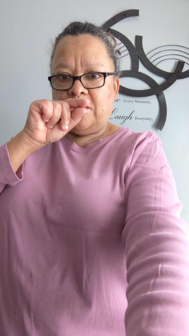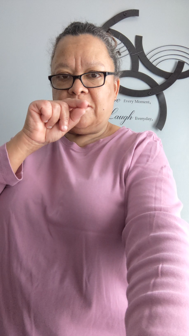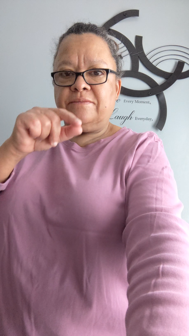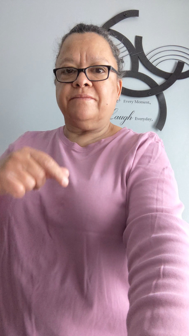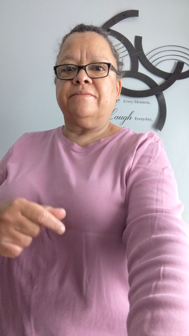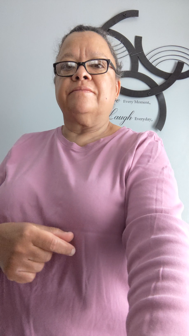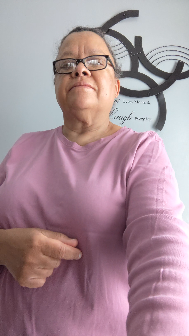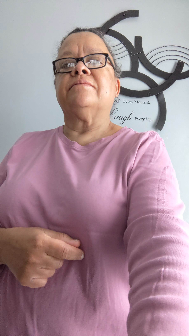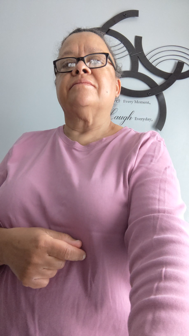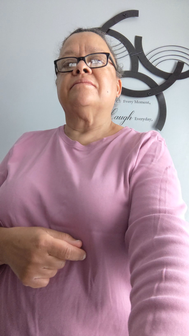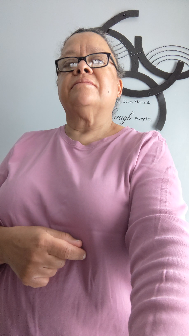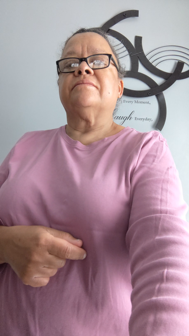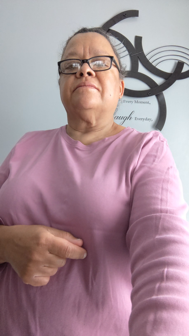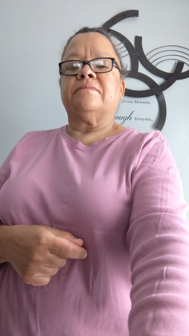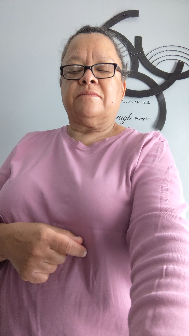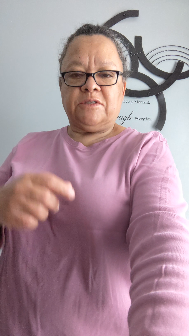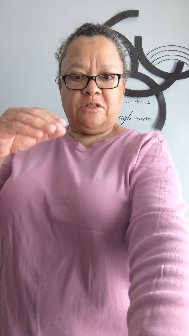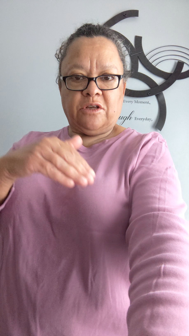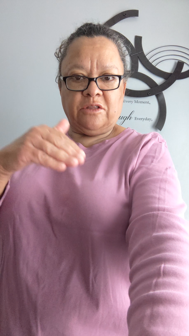doctor